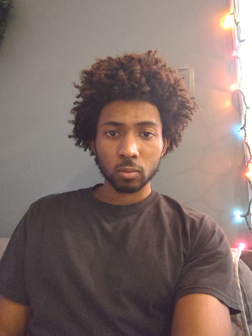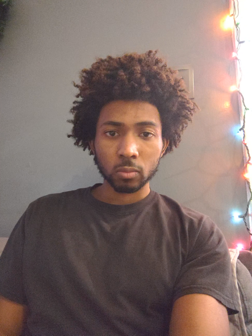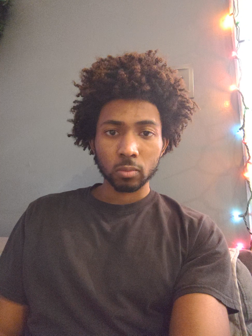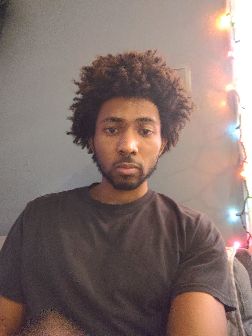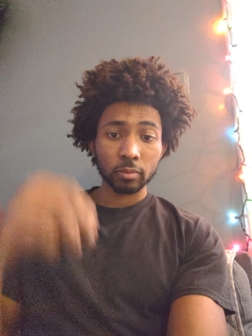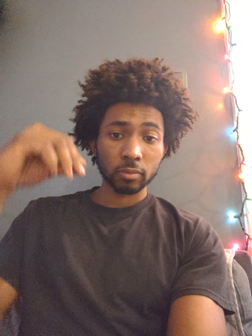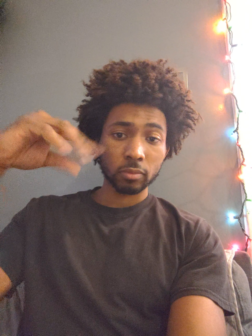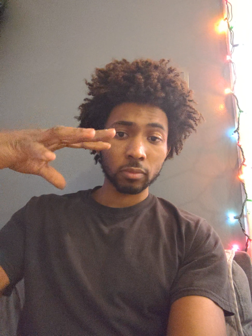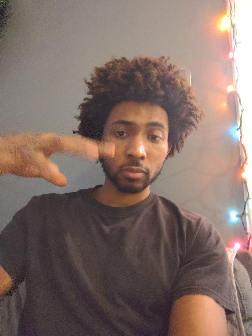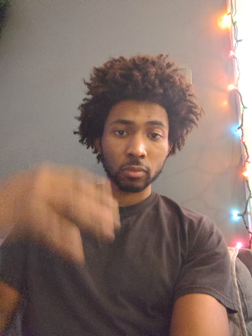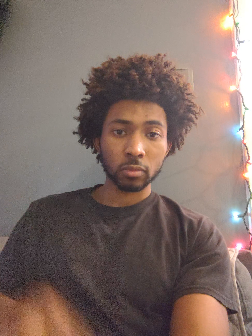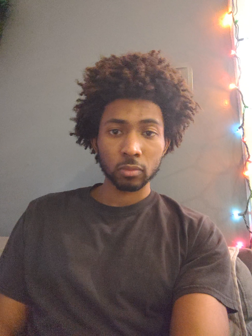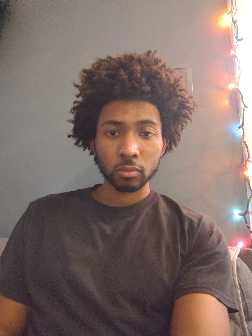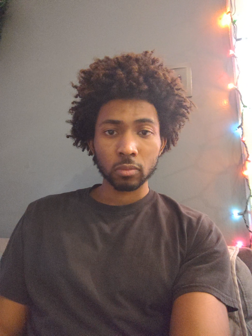lamp